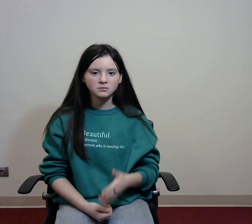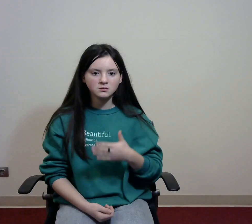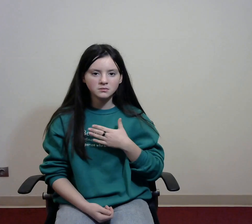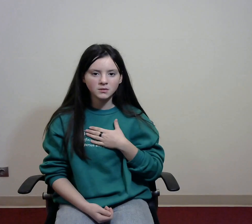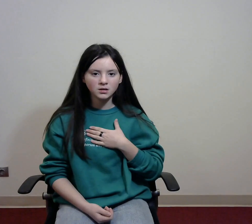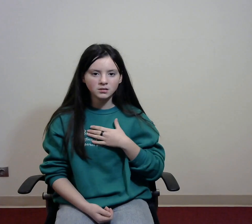mən